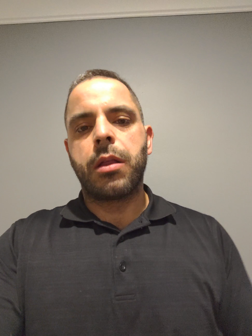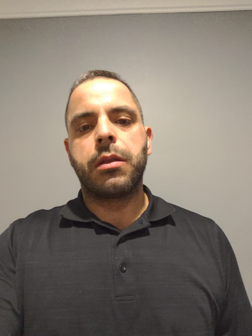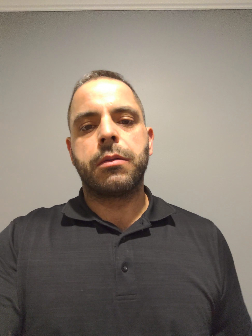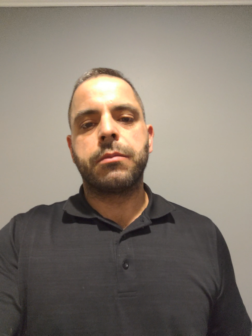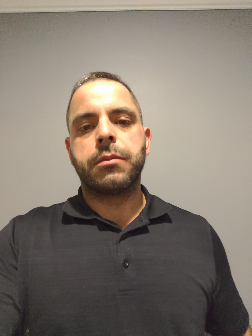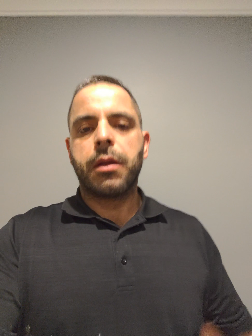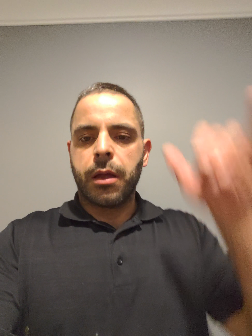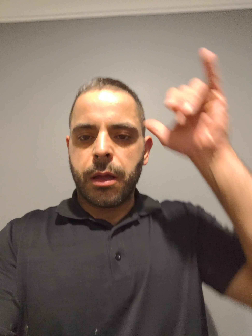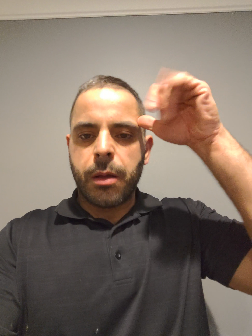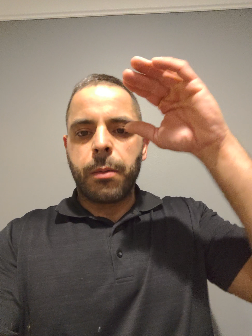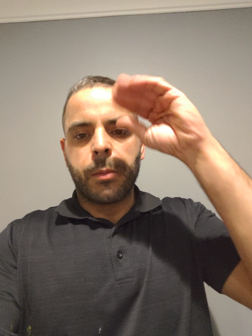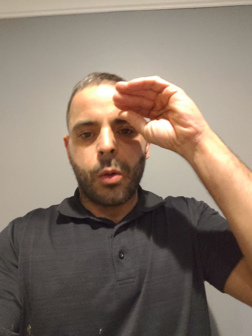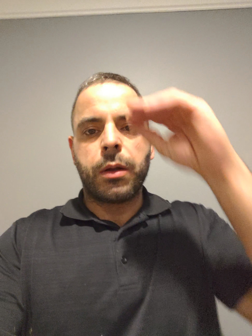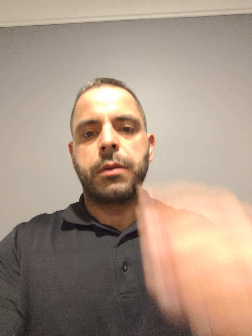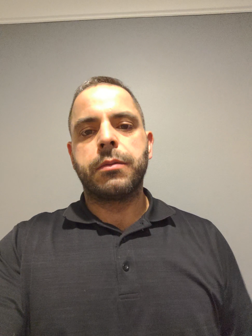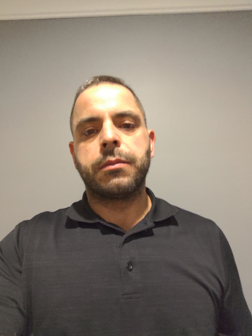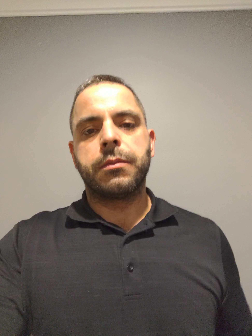cowboy